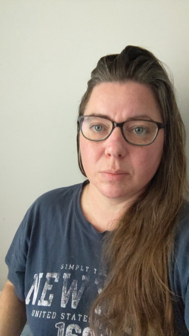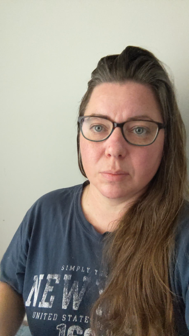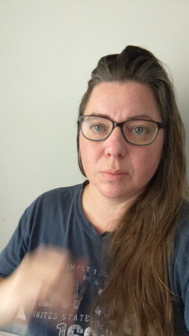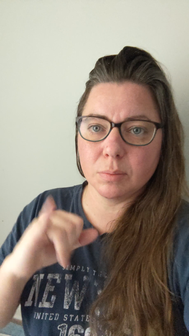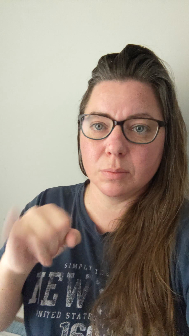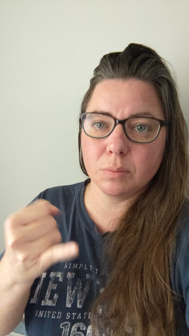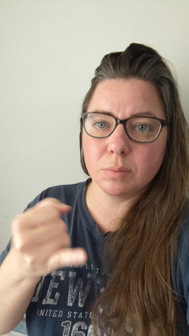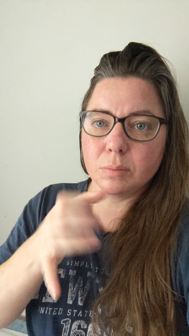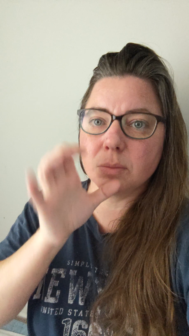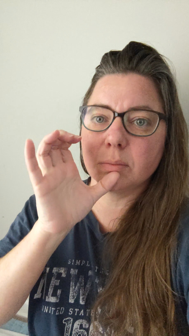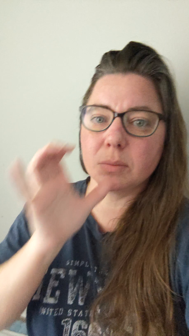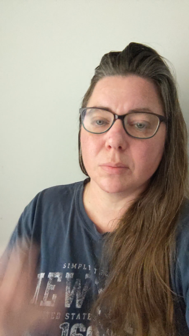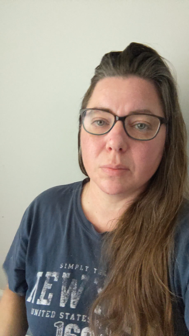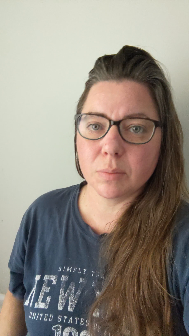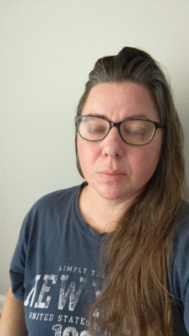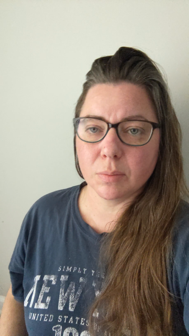juice